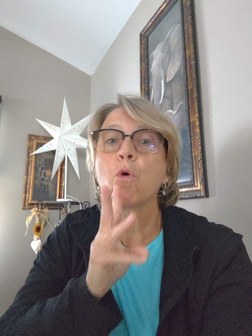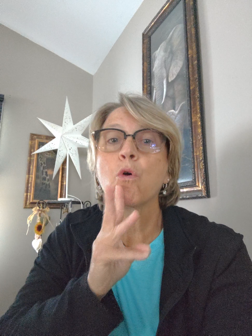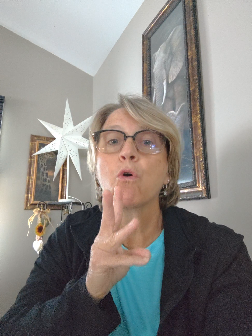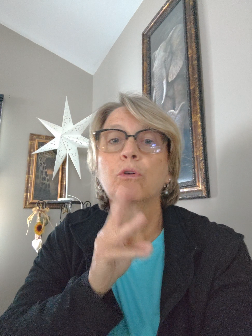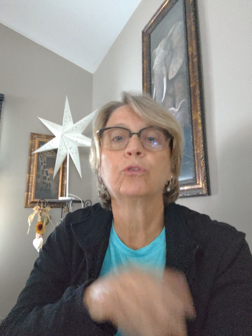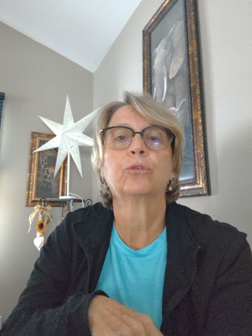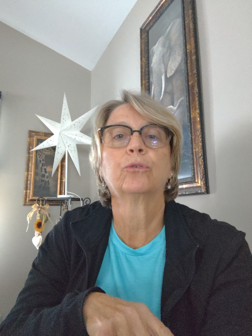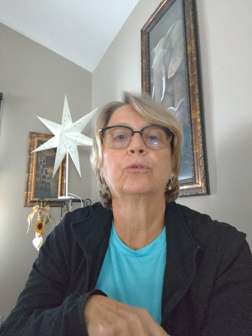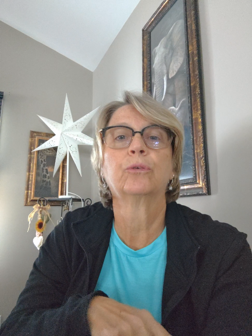water